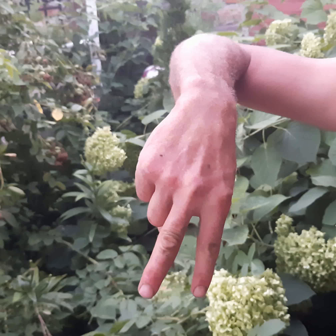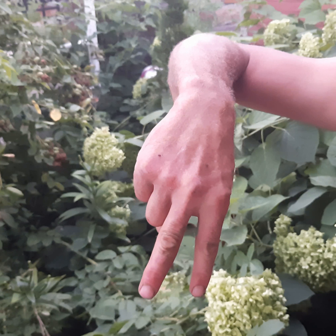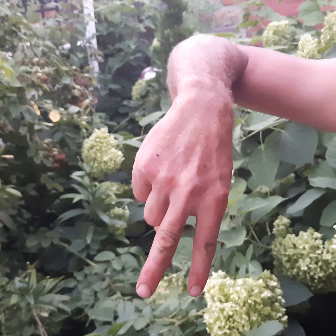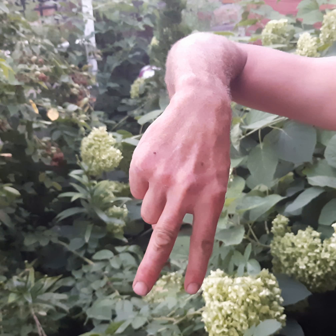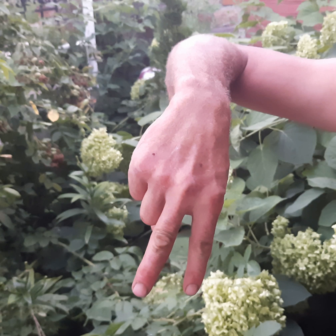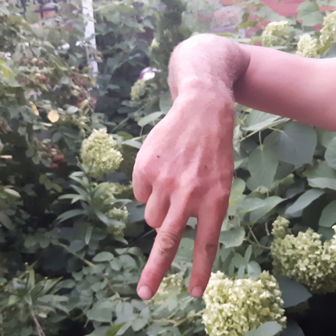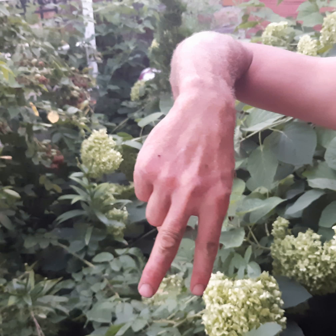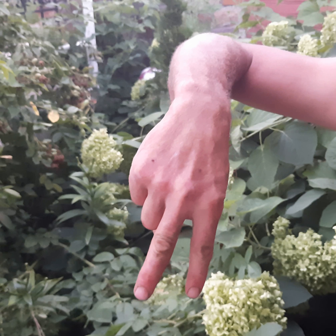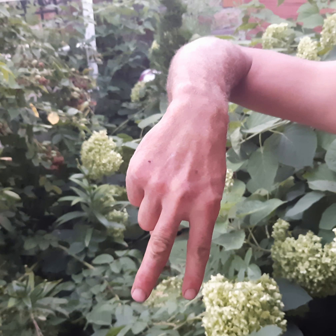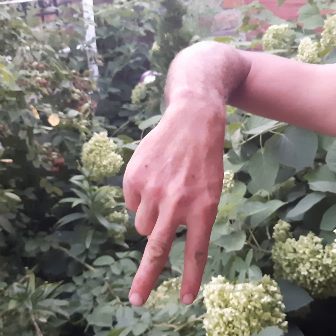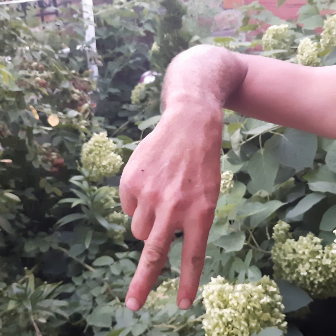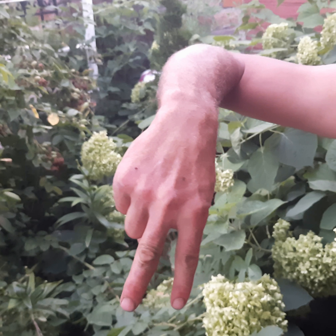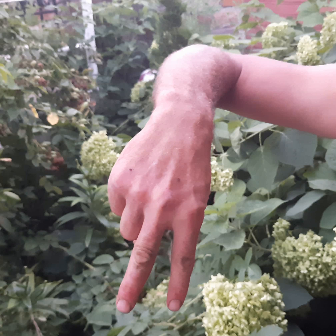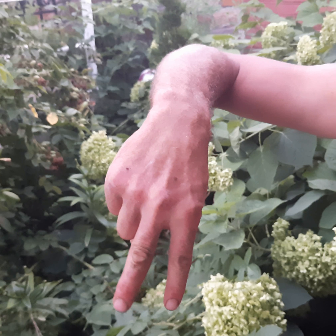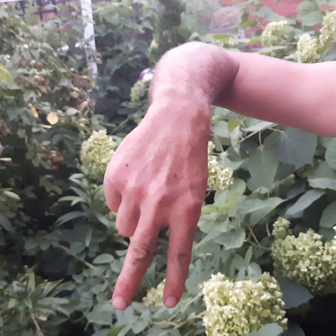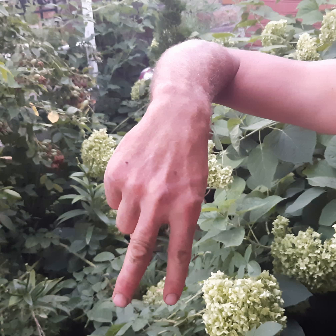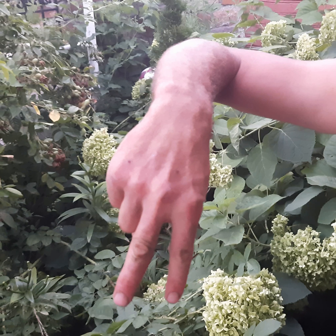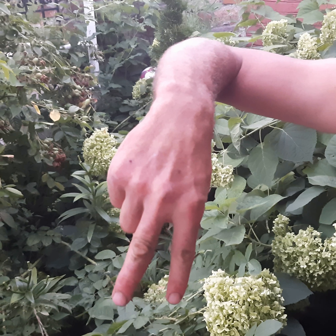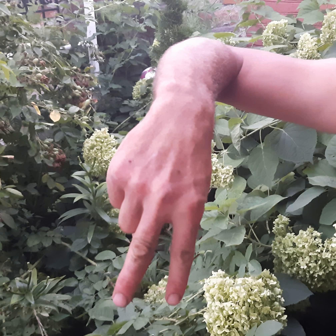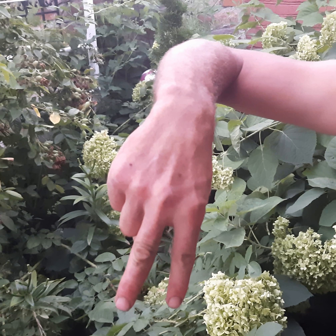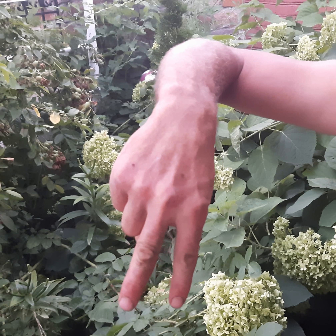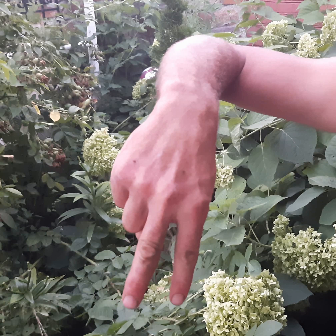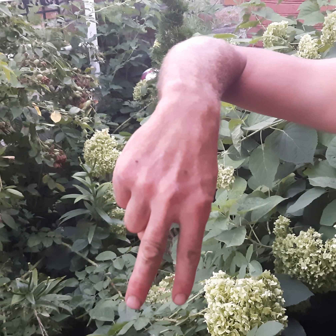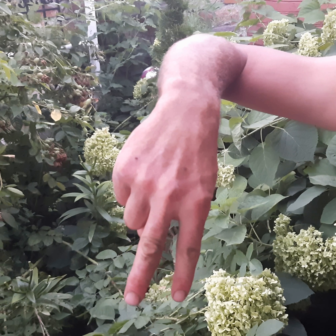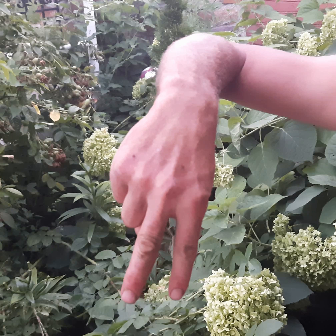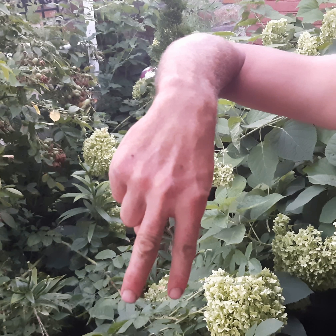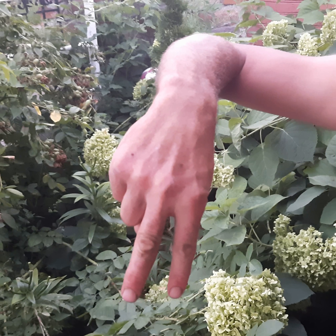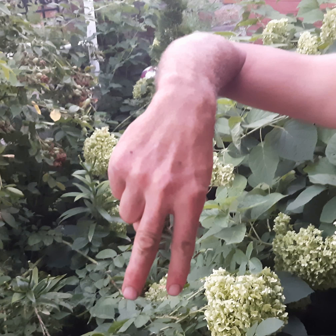Л